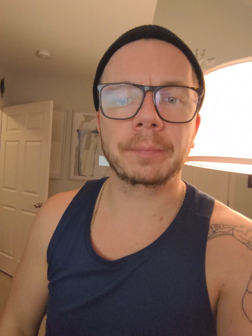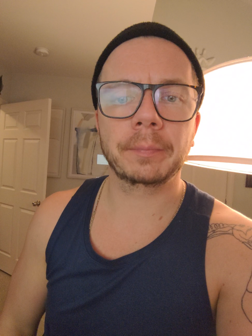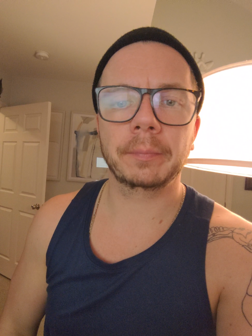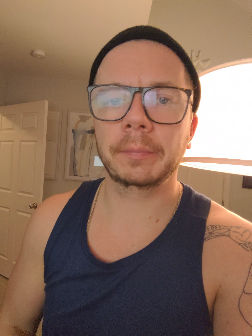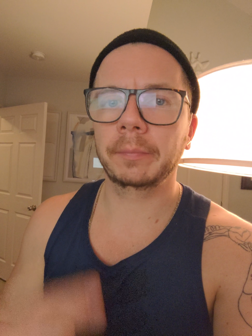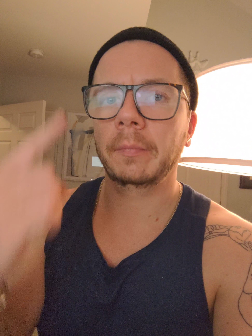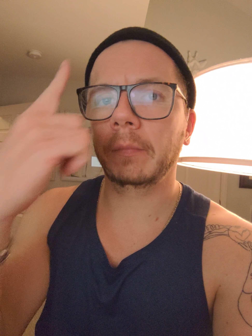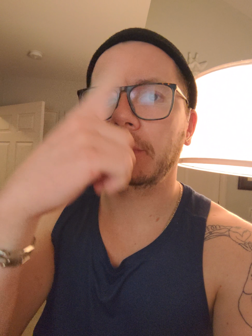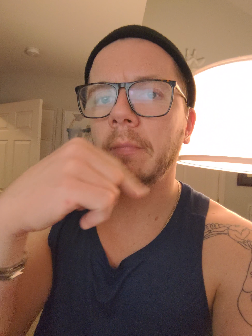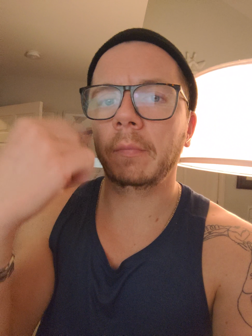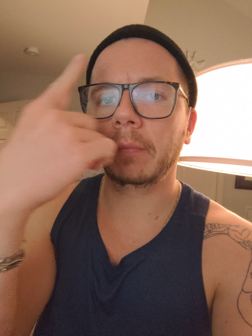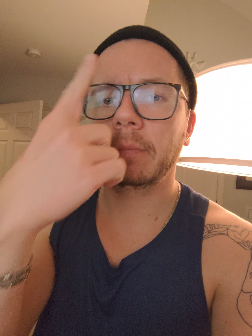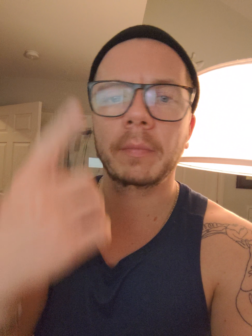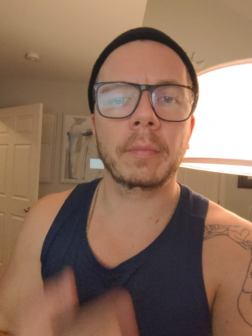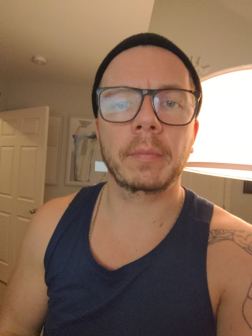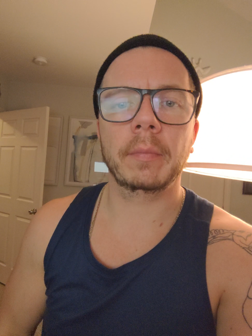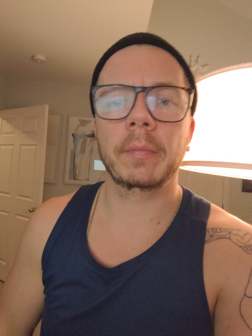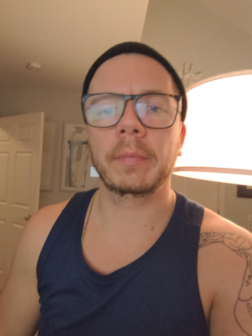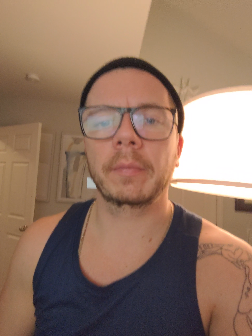face